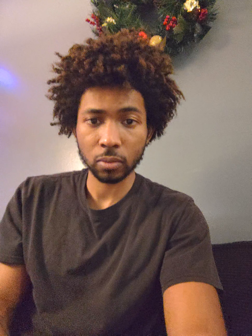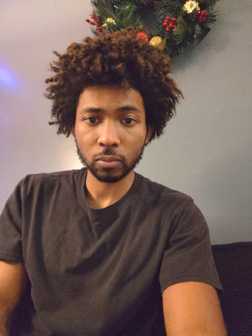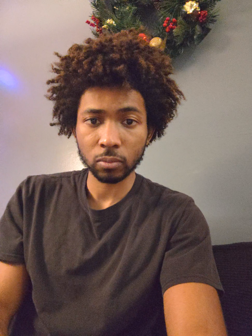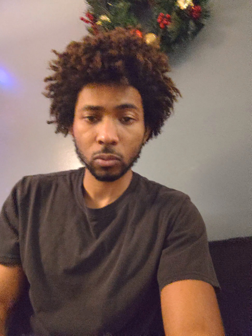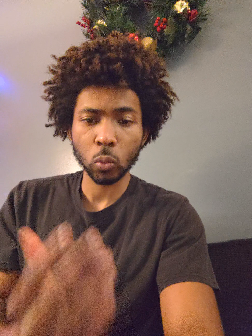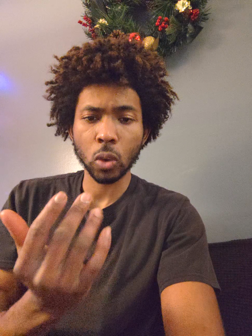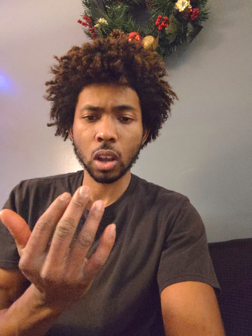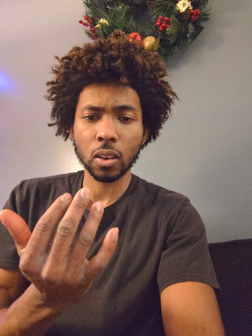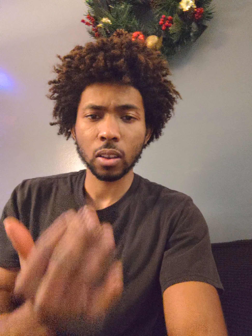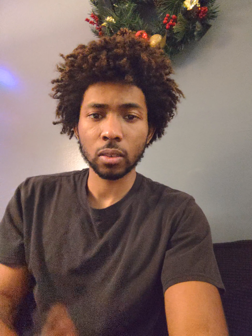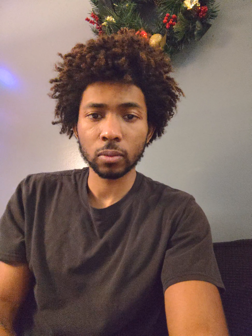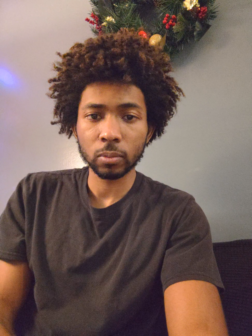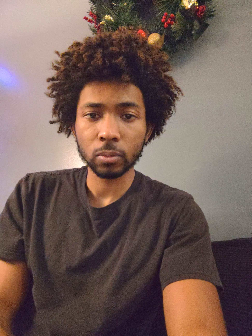wait